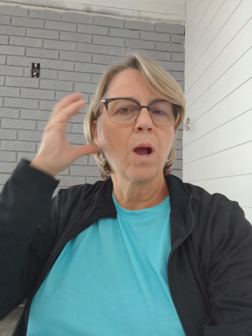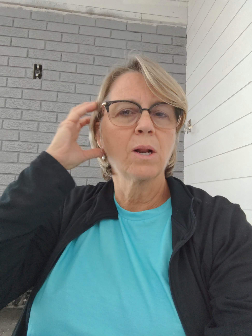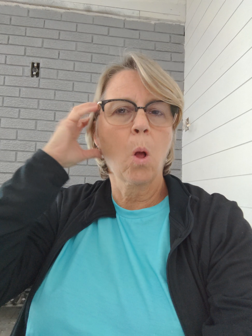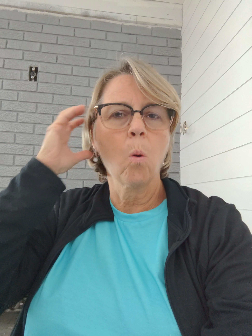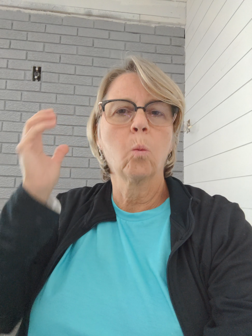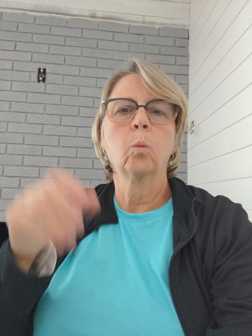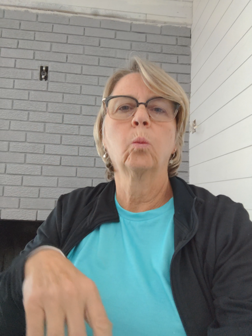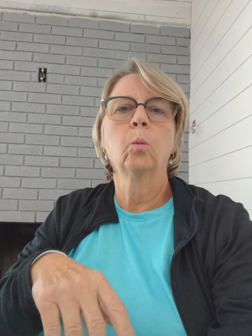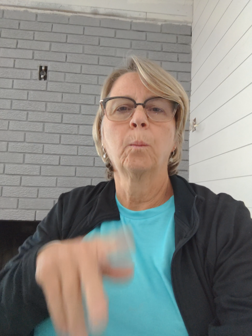radio